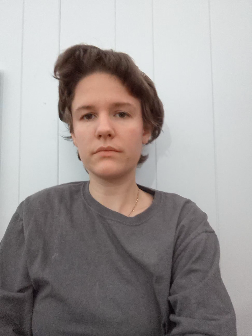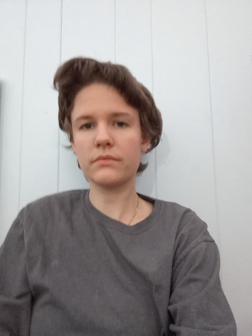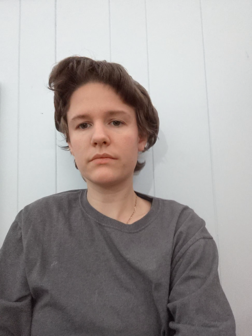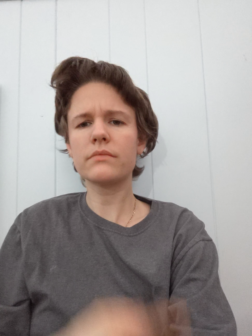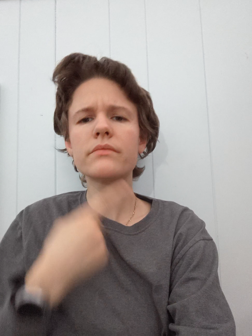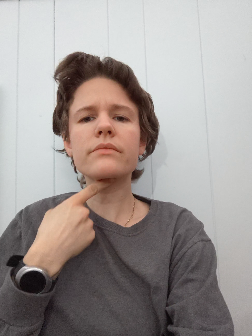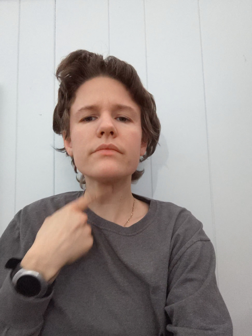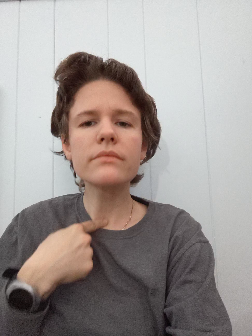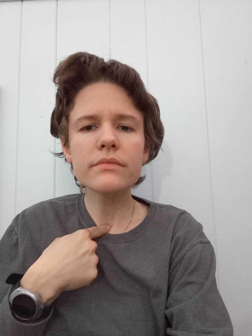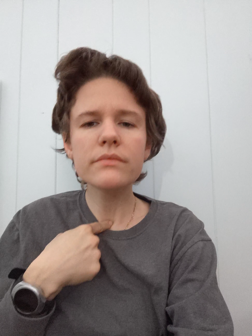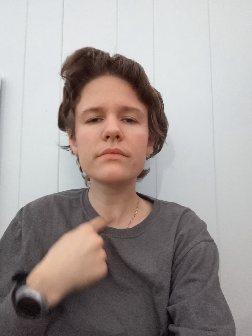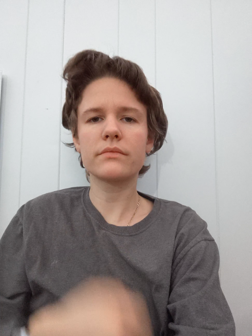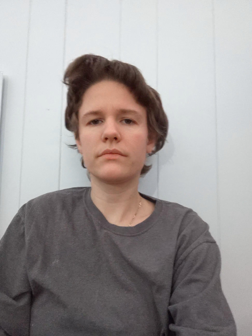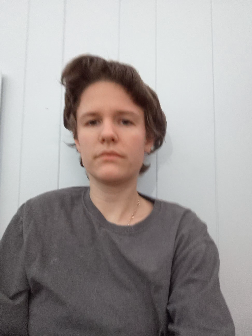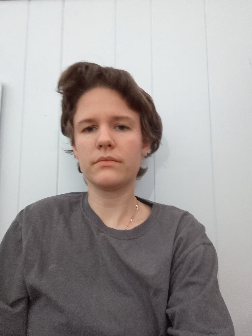thirsty